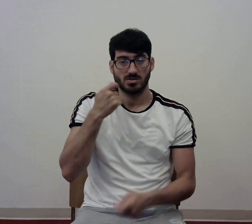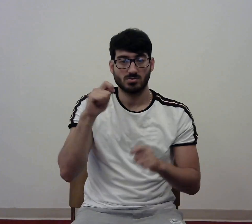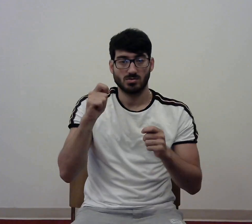toya